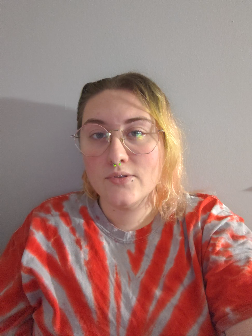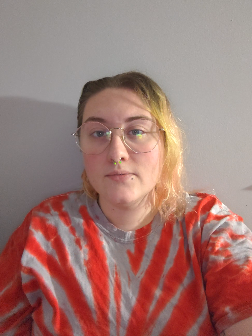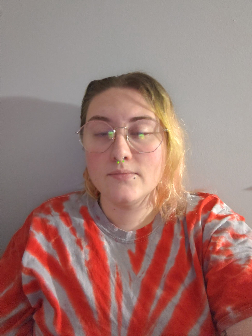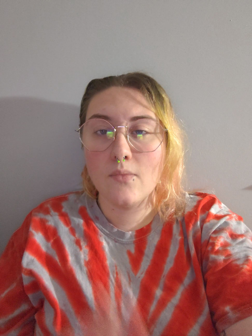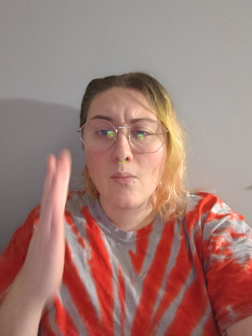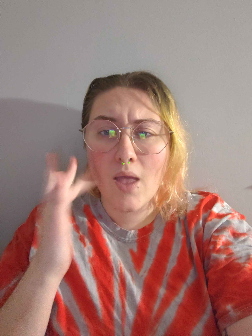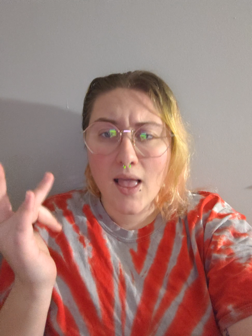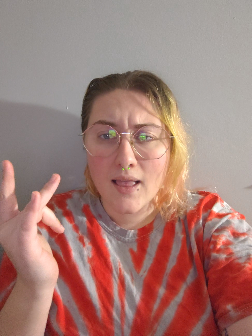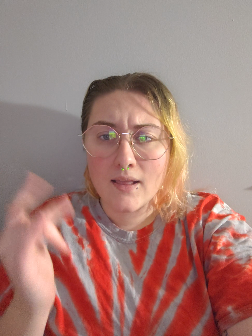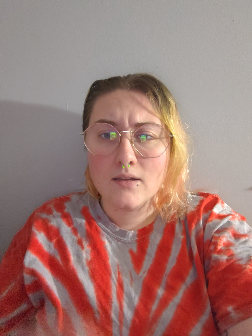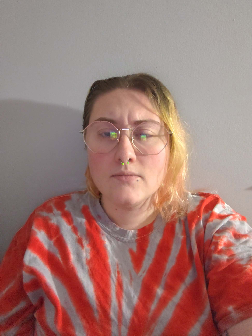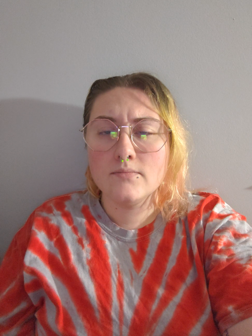why